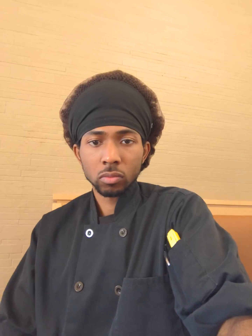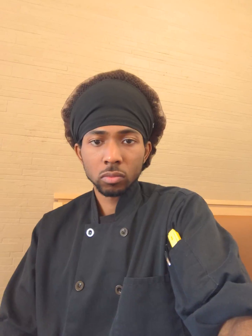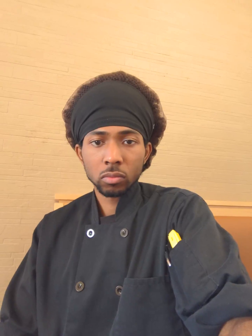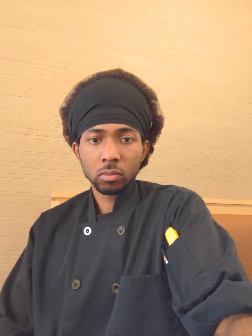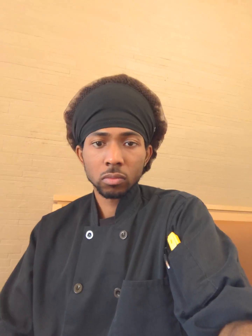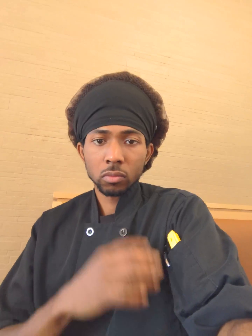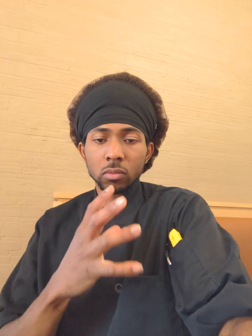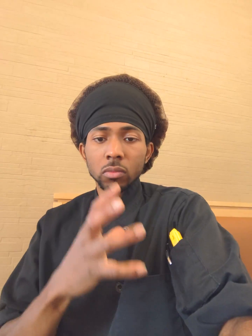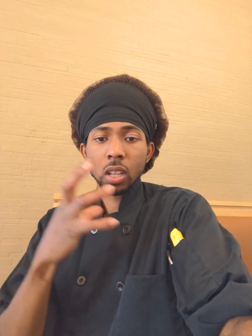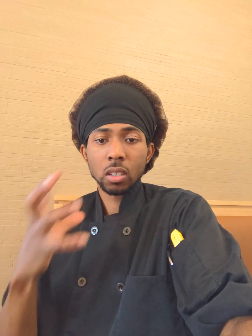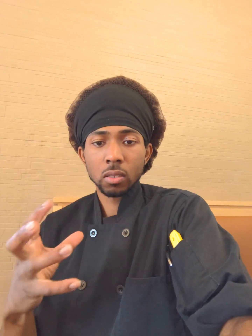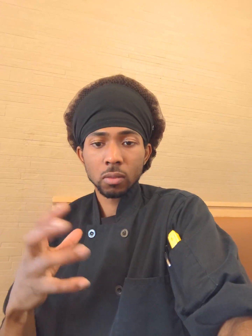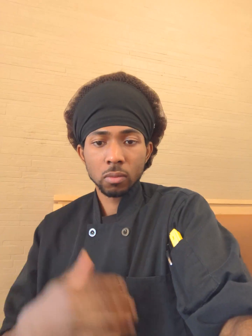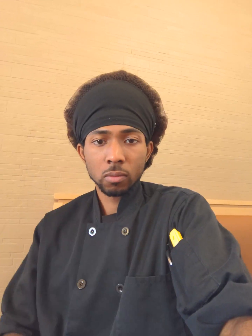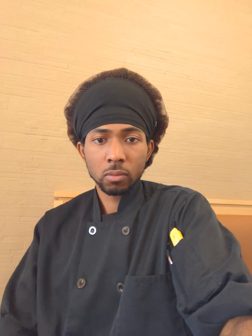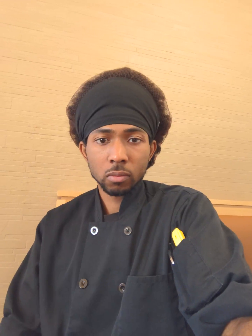a lot